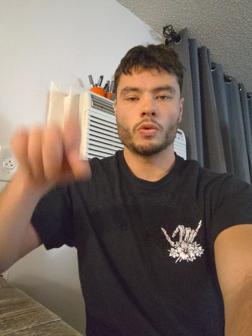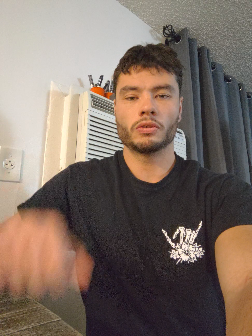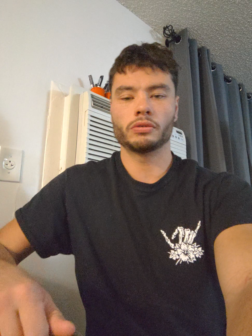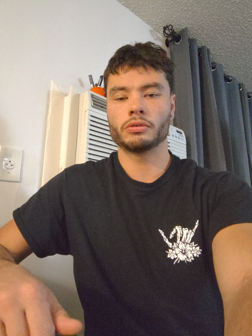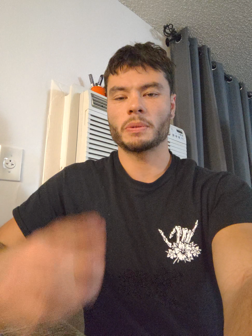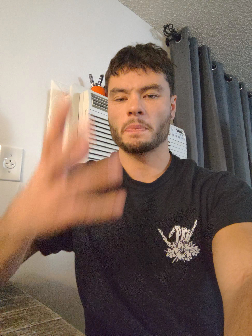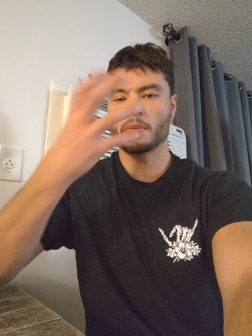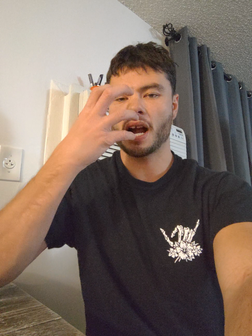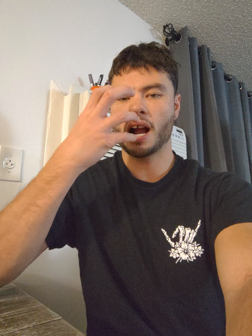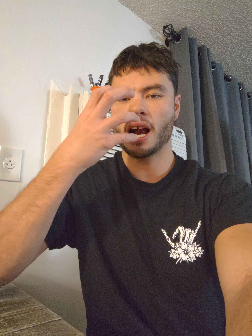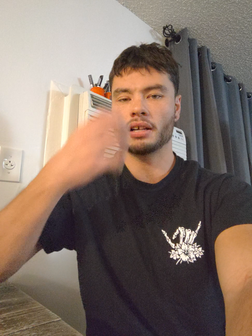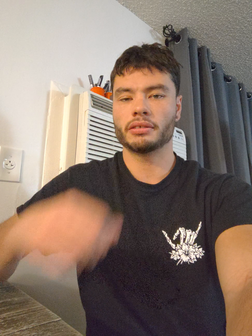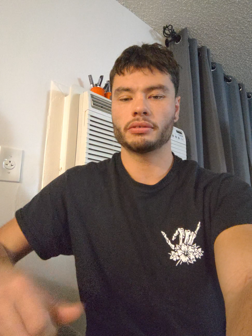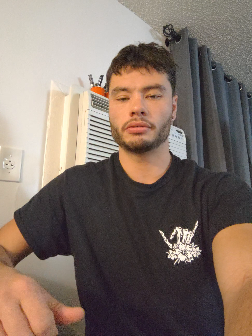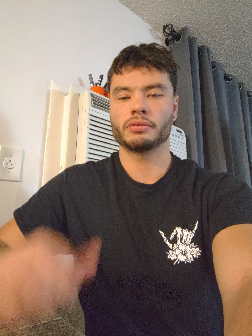mad